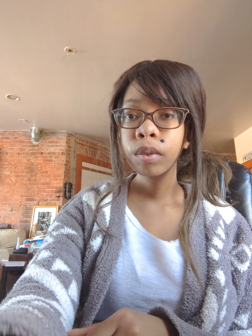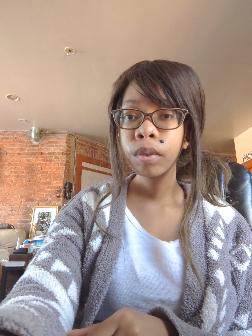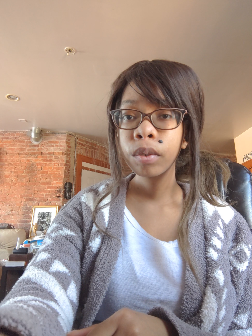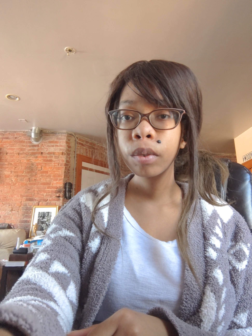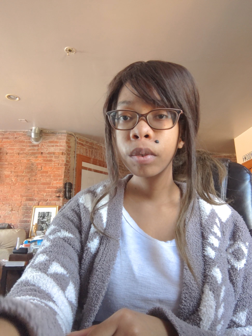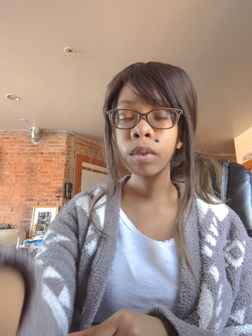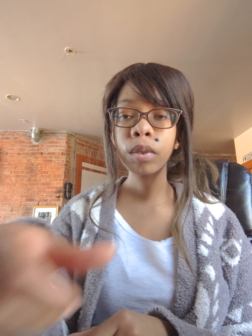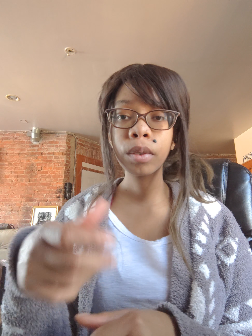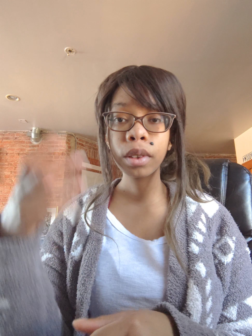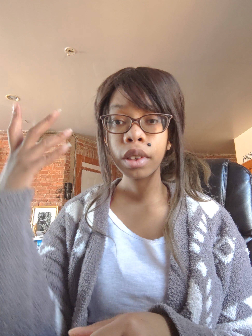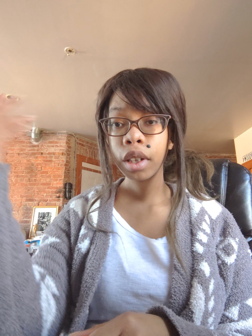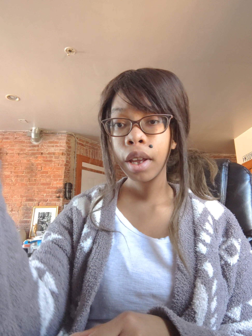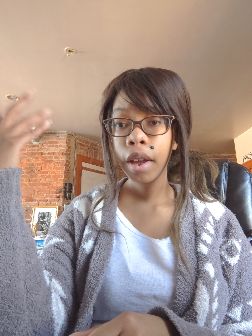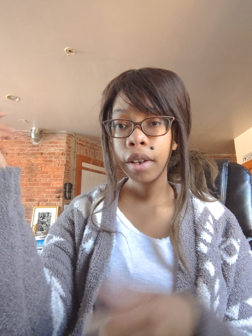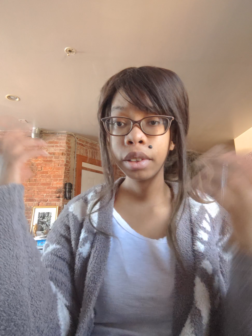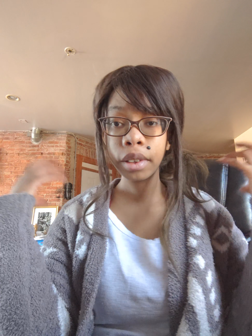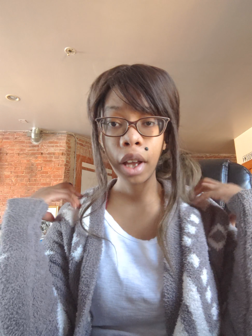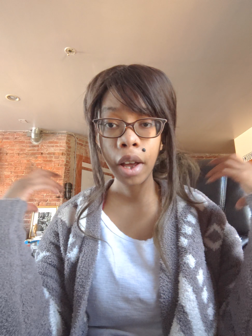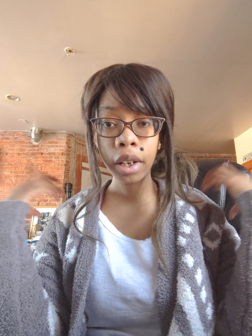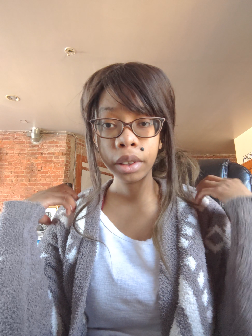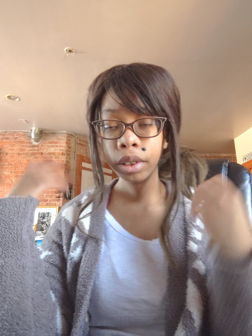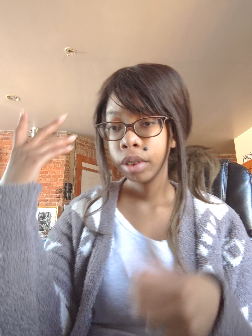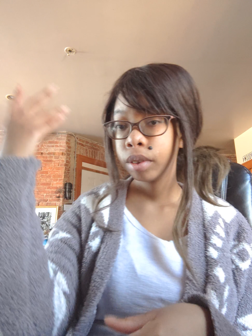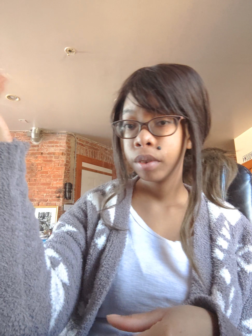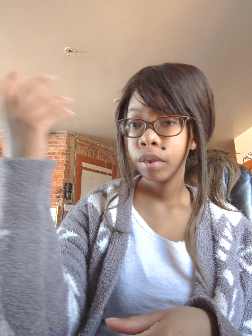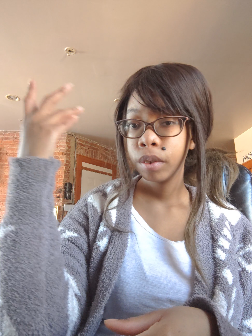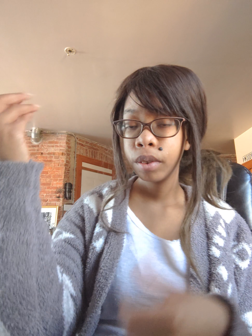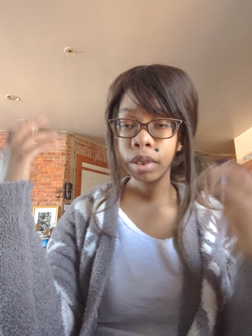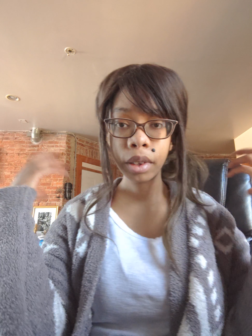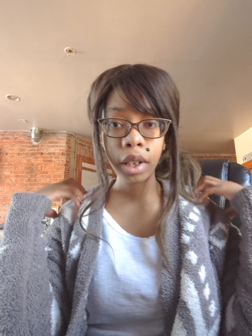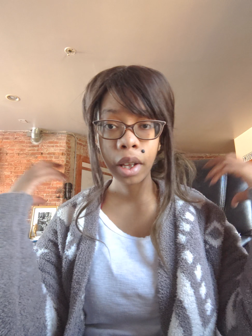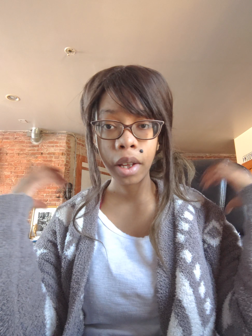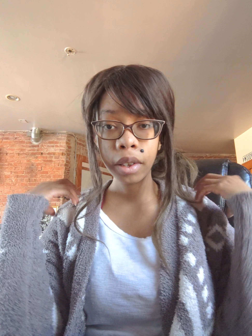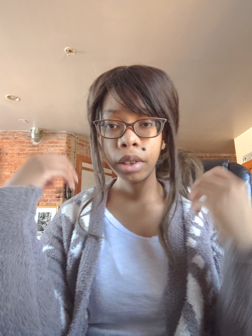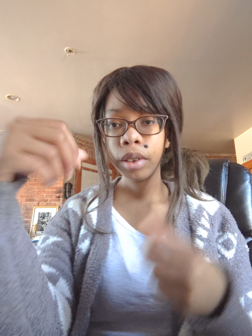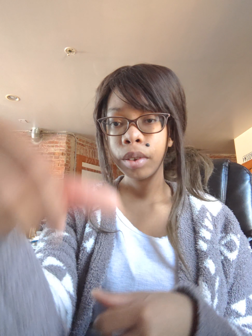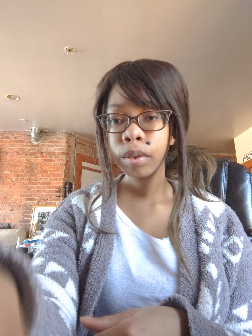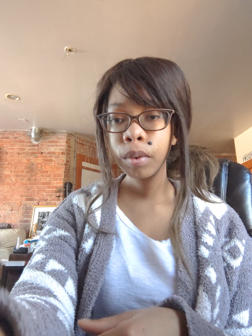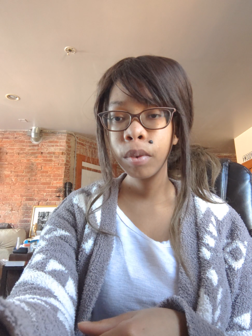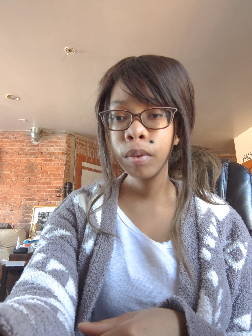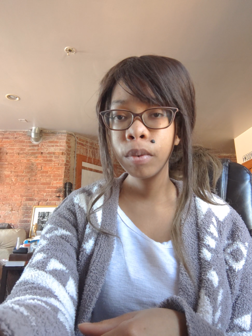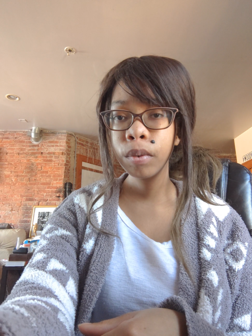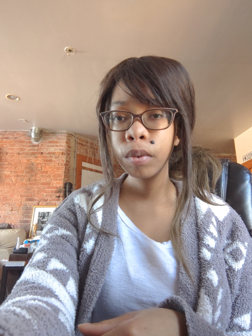outside